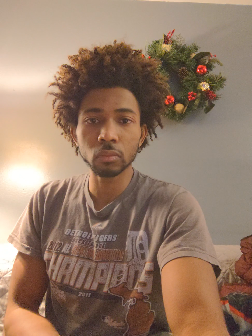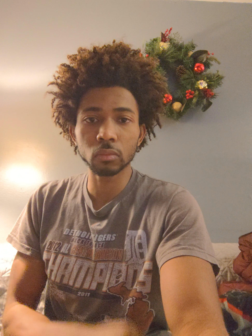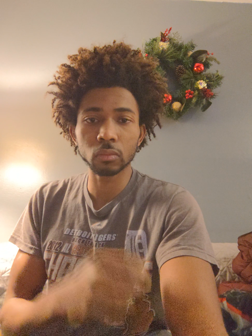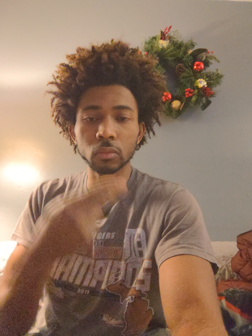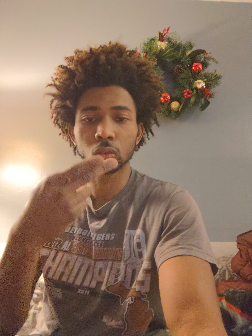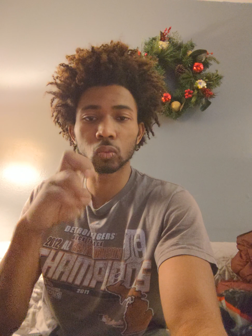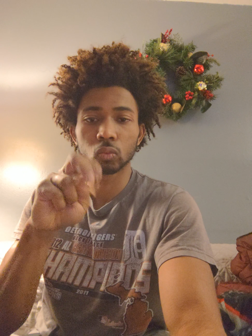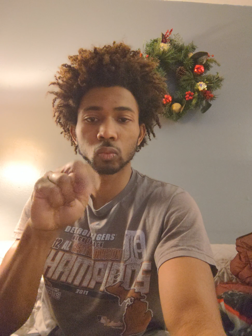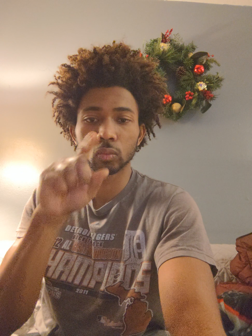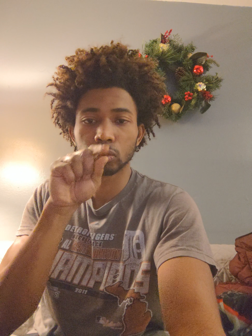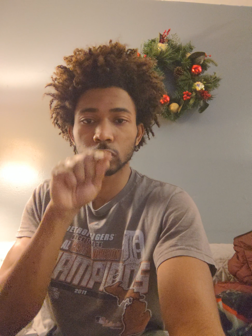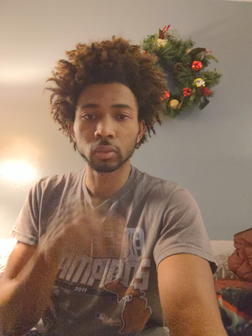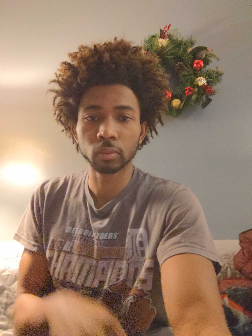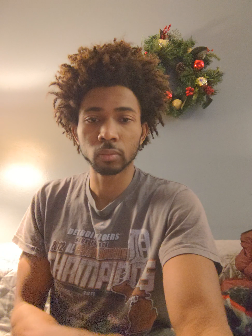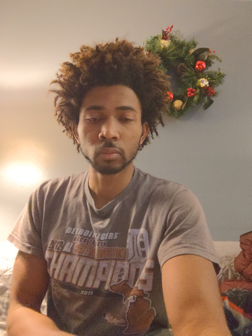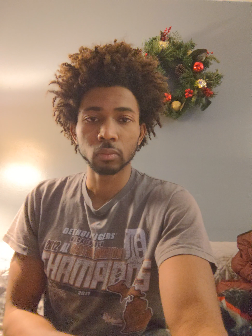hen